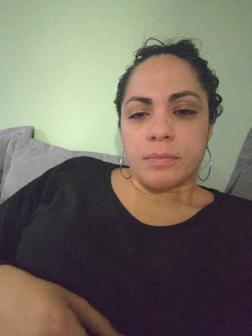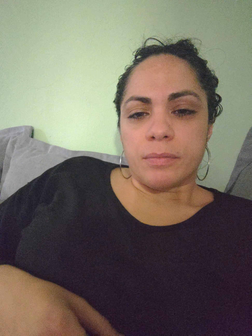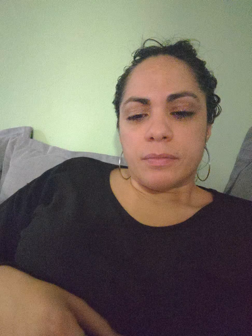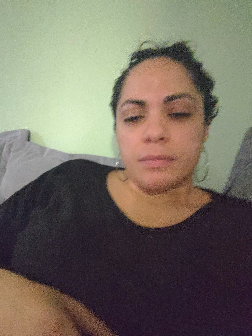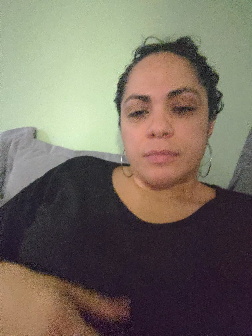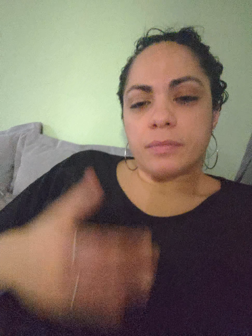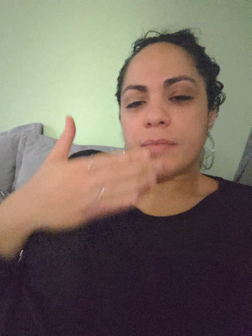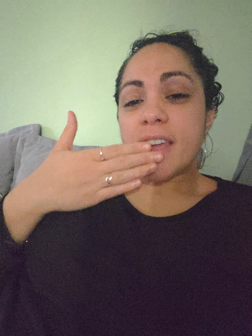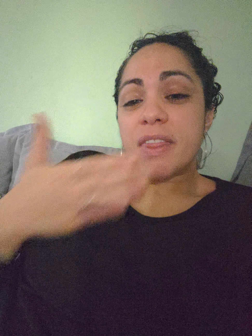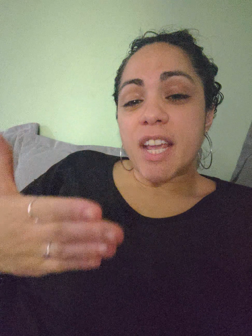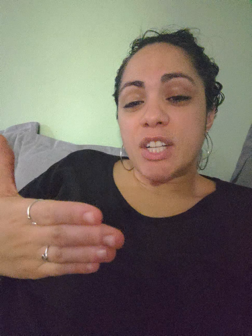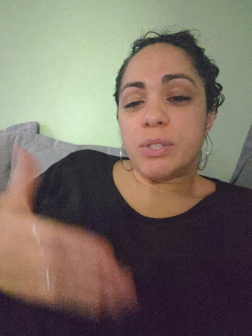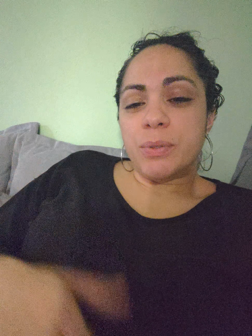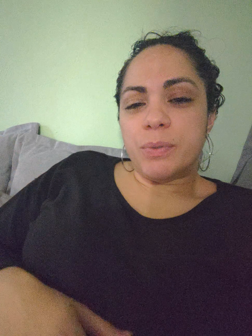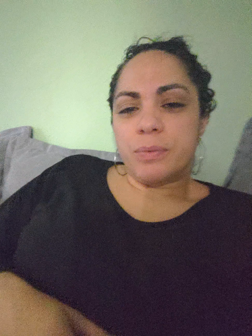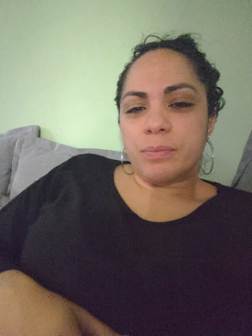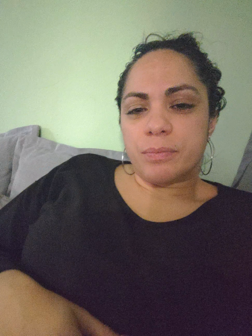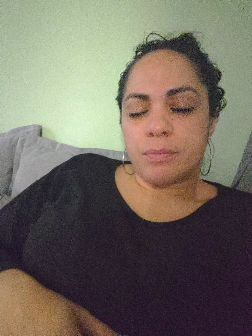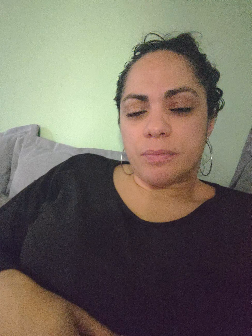thank you